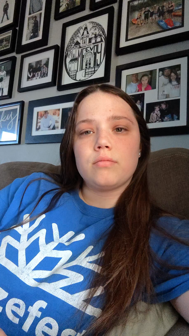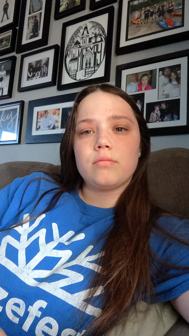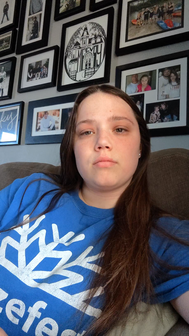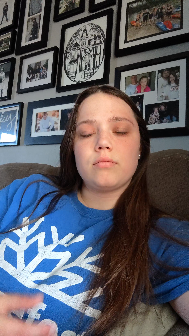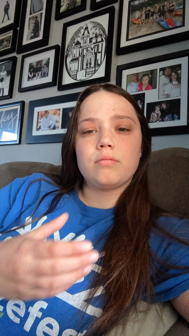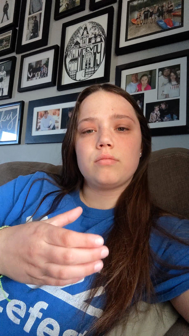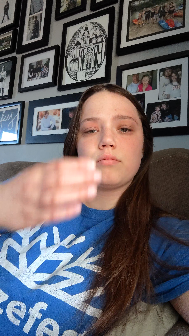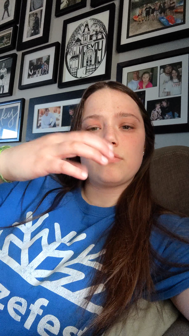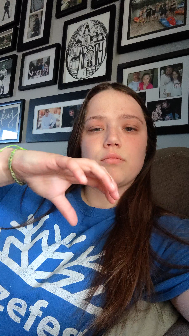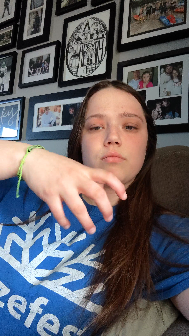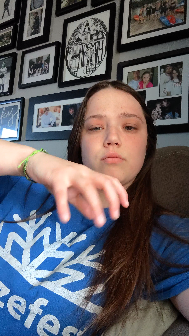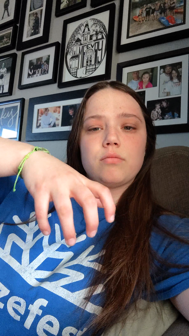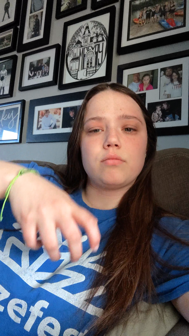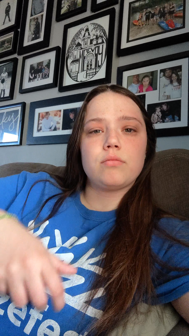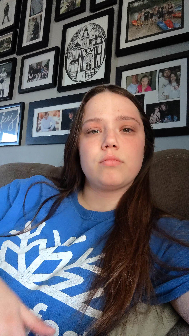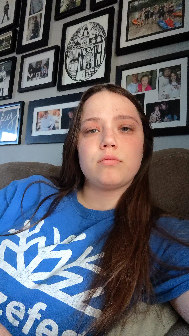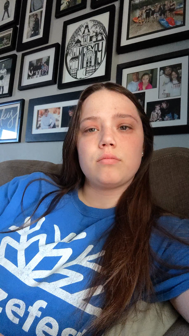jar